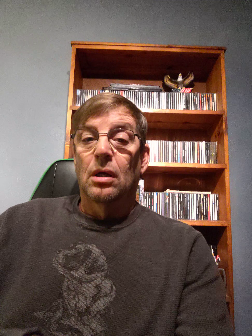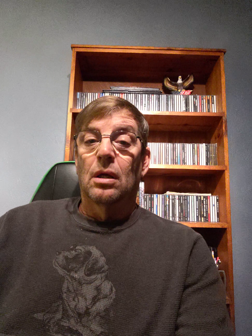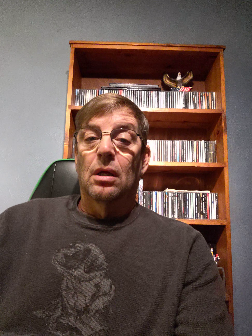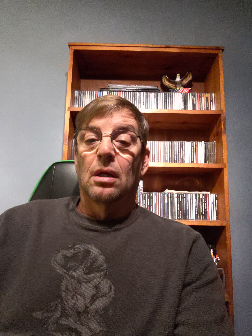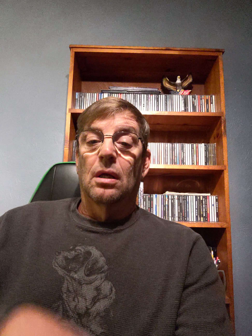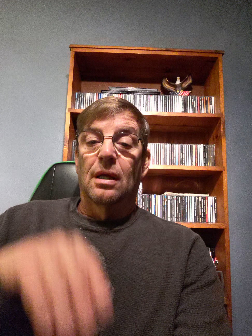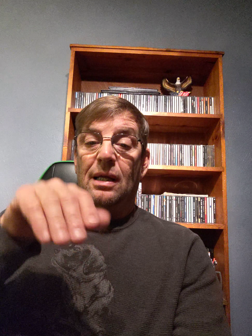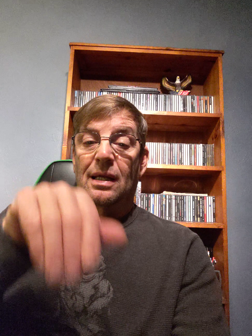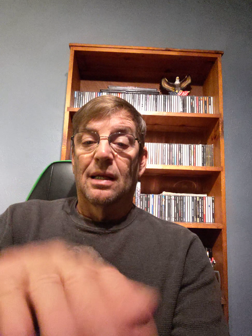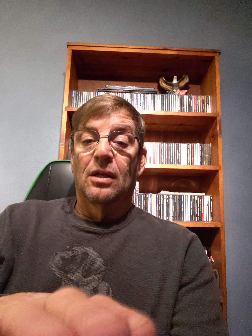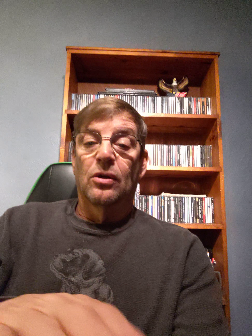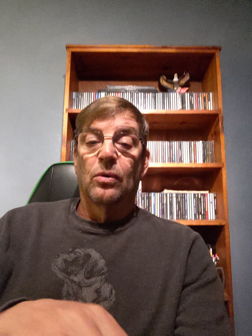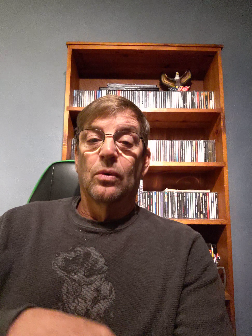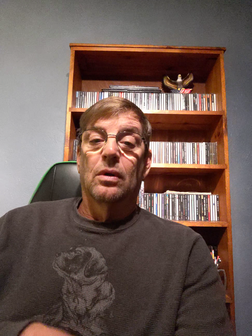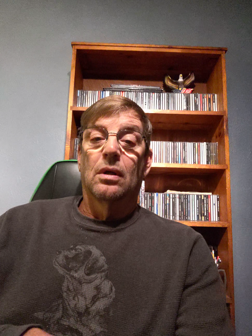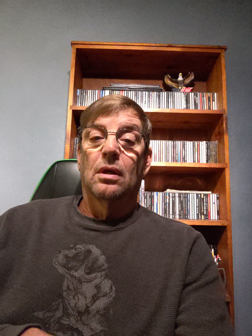into